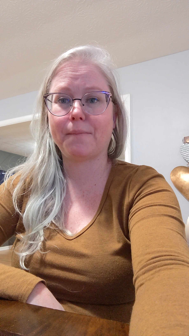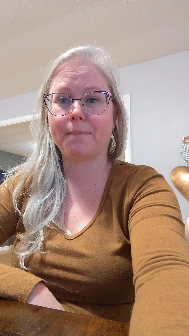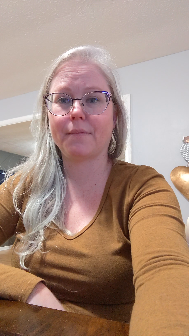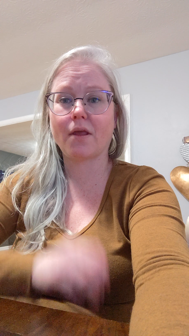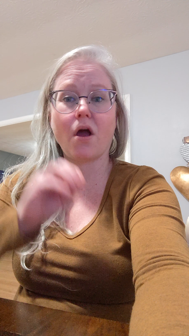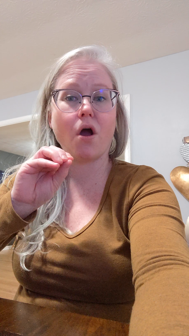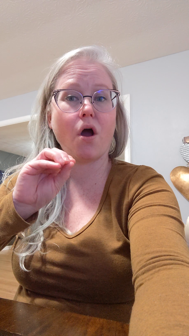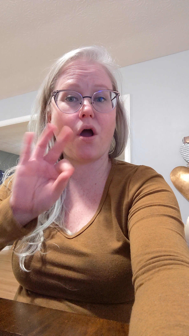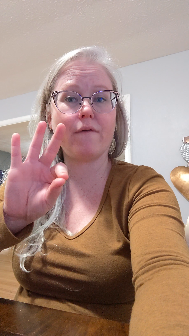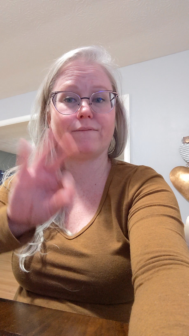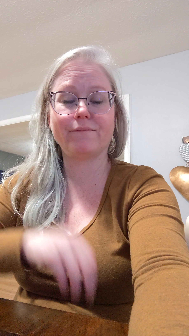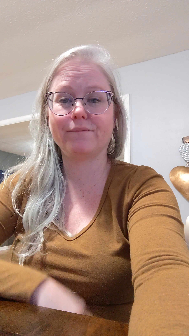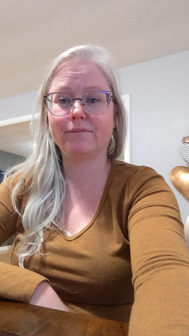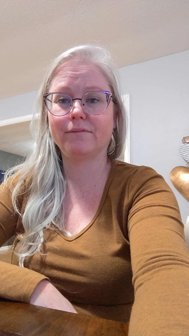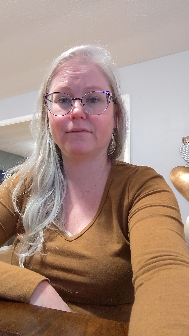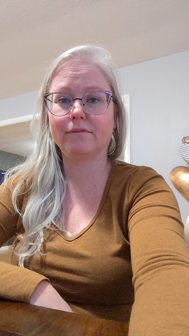of